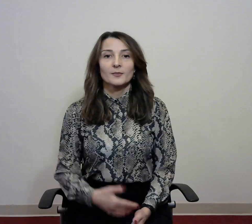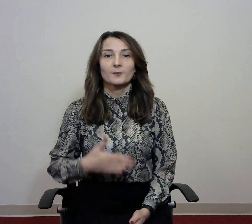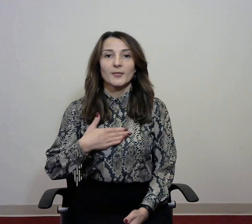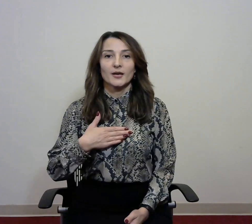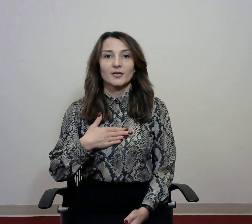mən